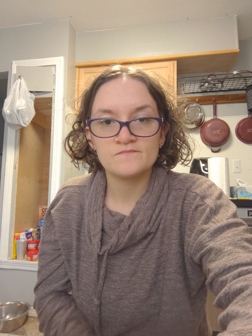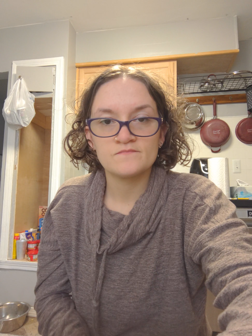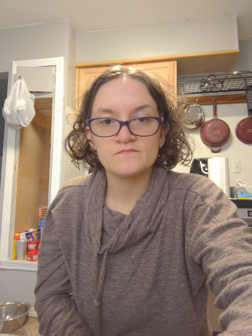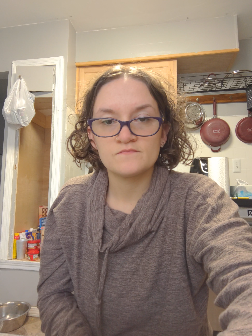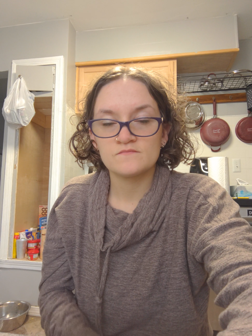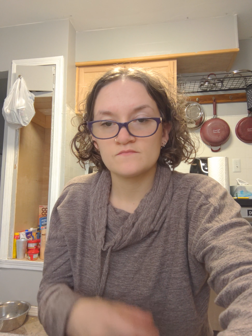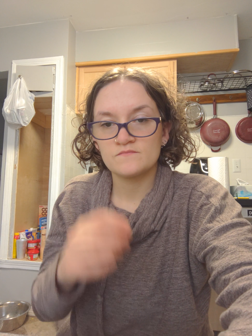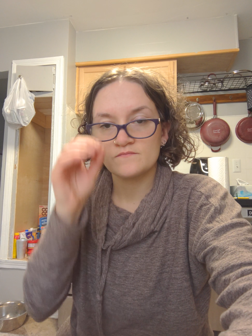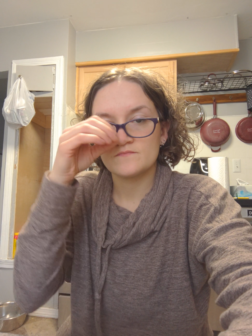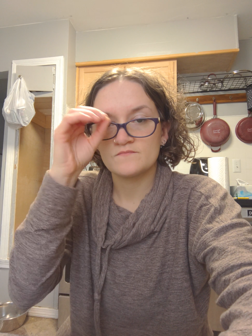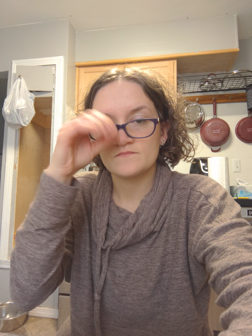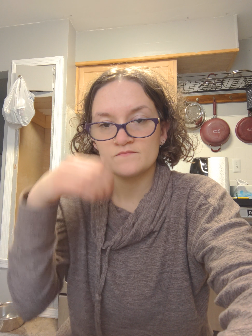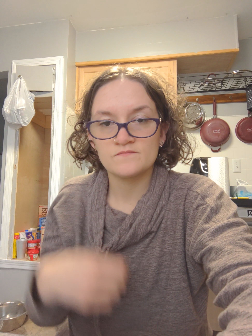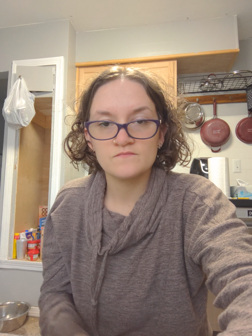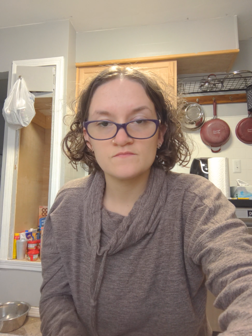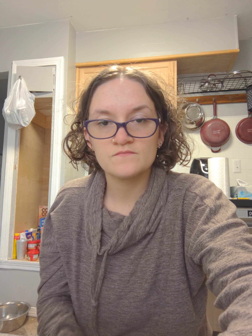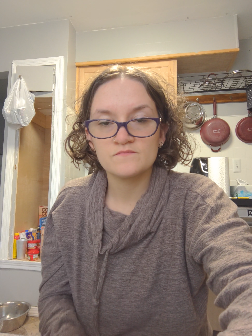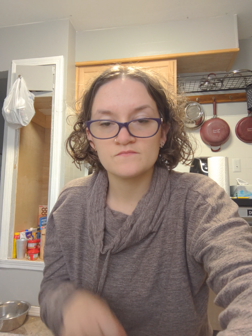owl